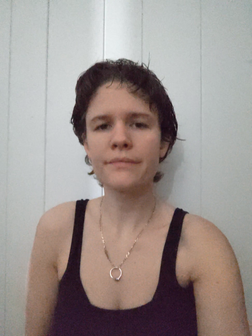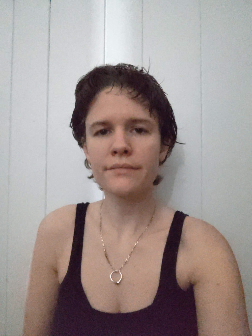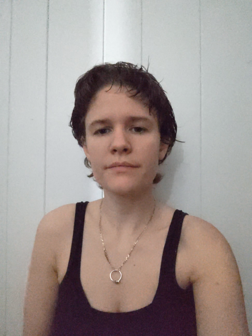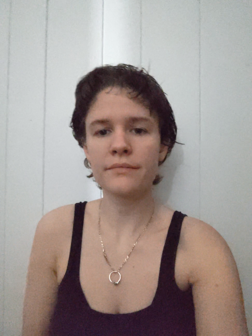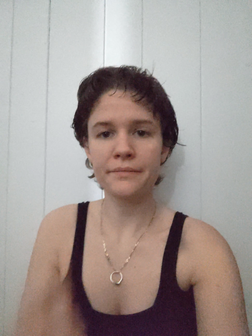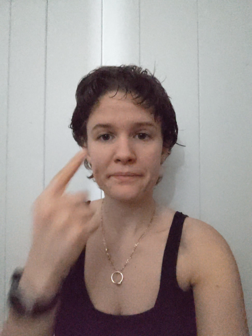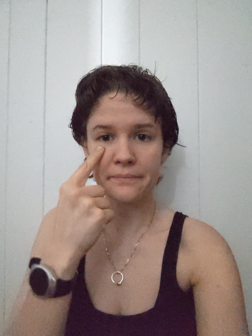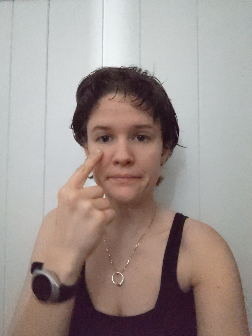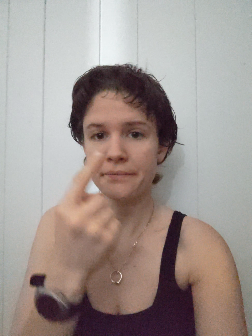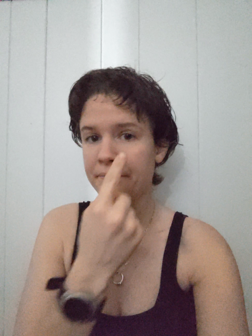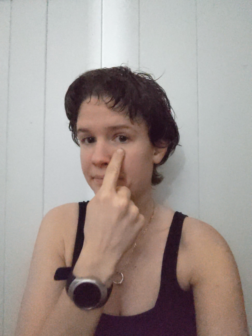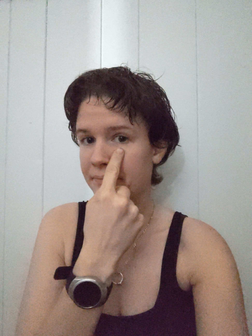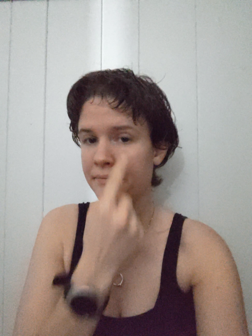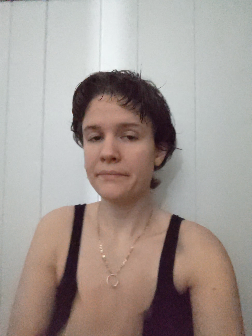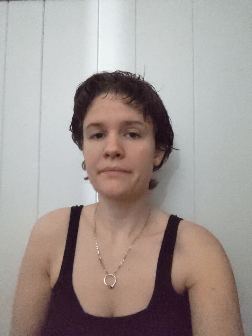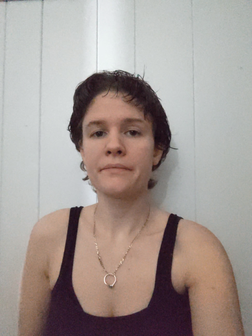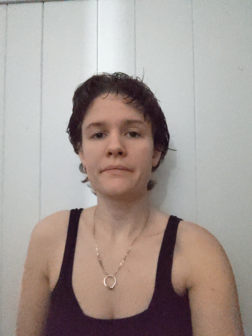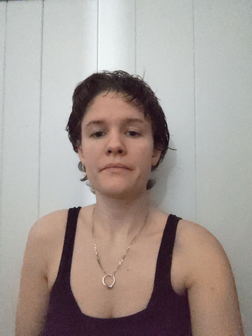eye